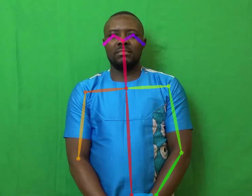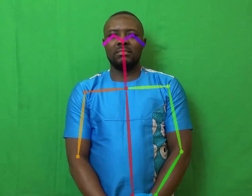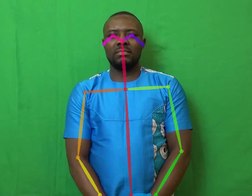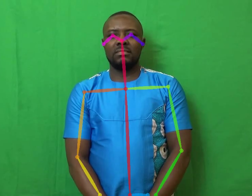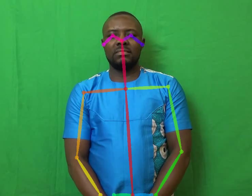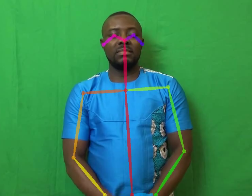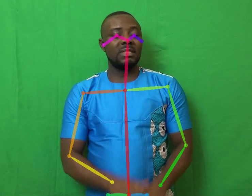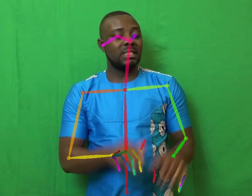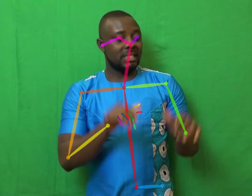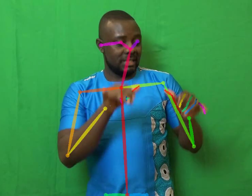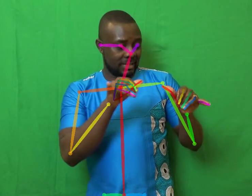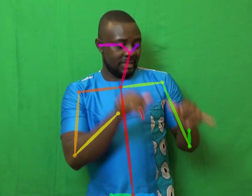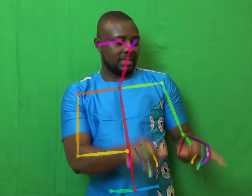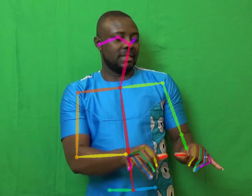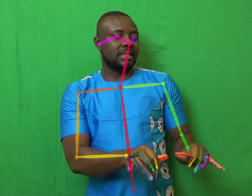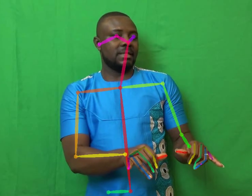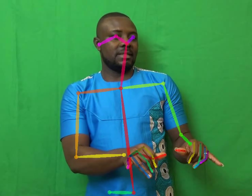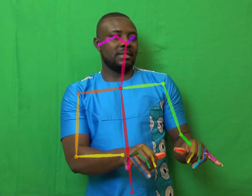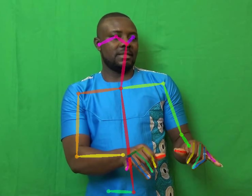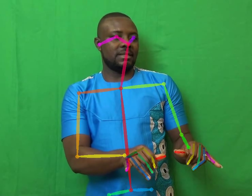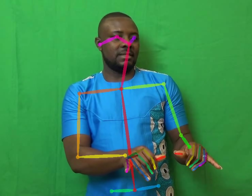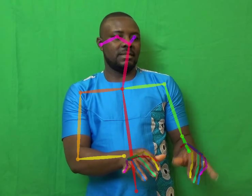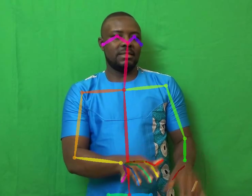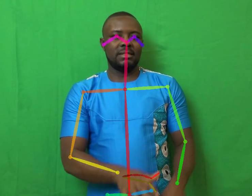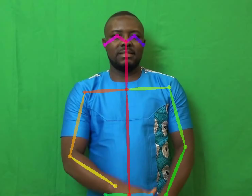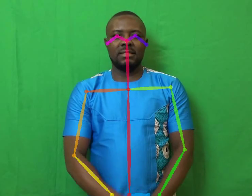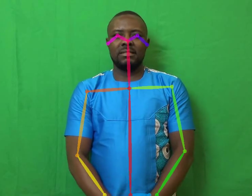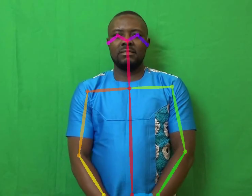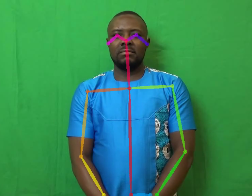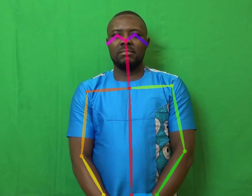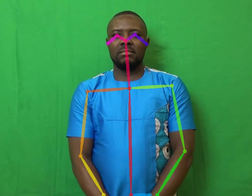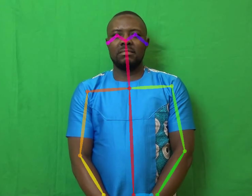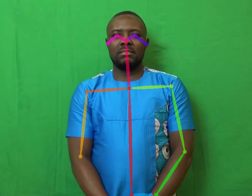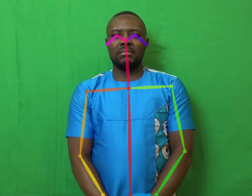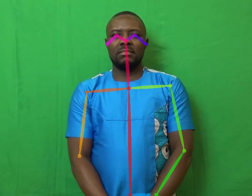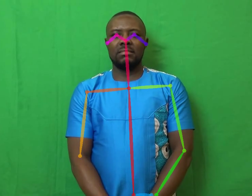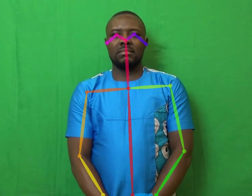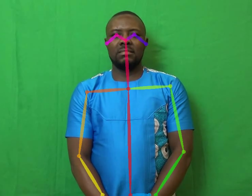stay or permanent